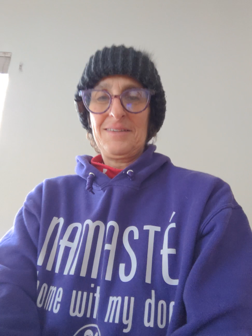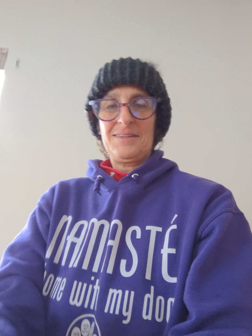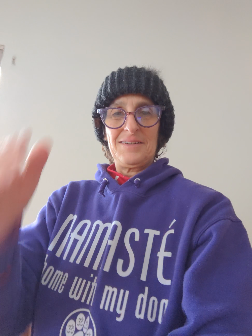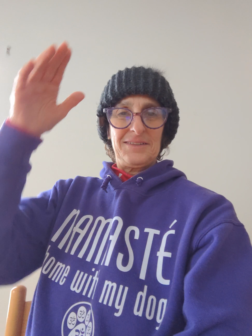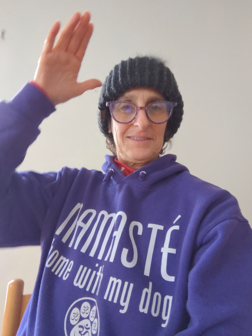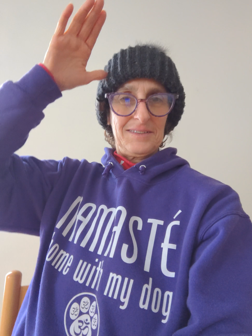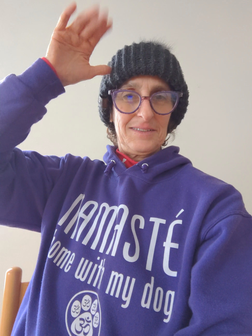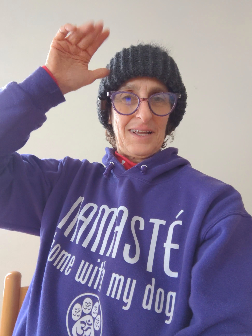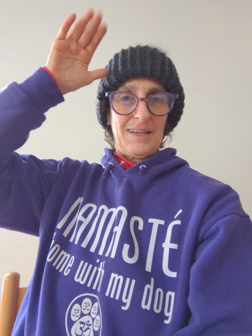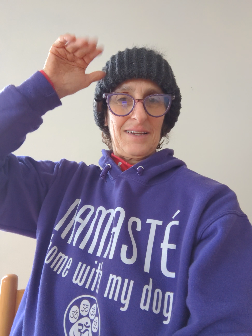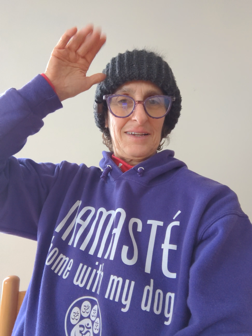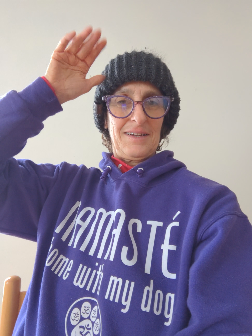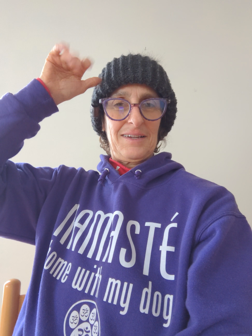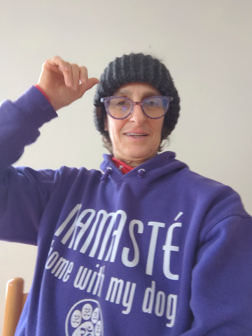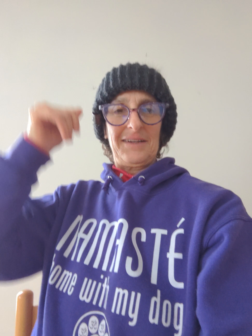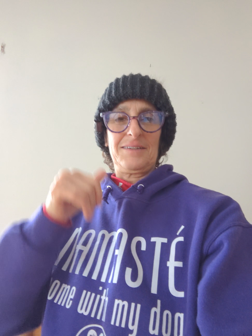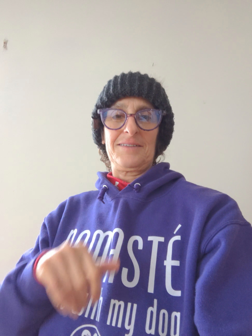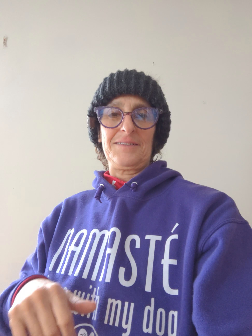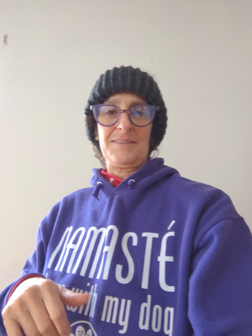donkey